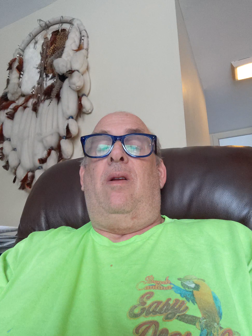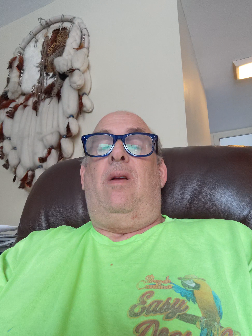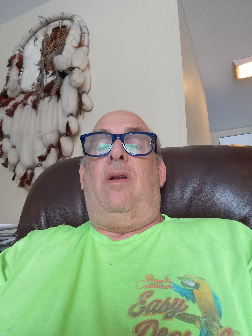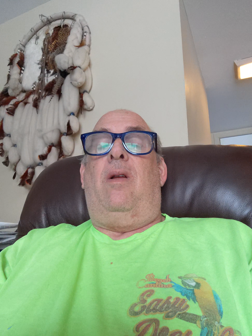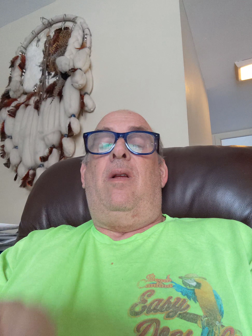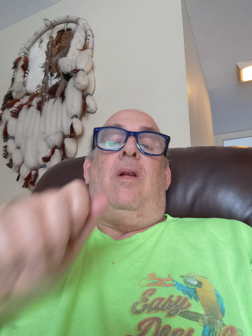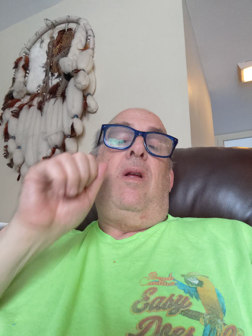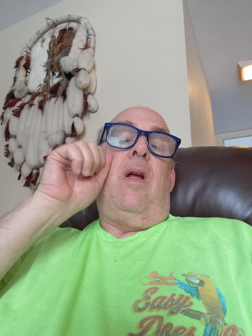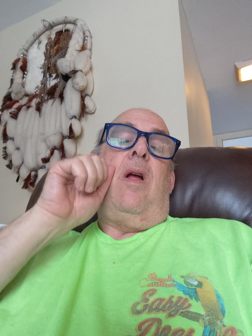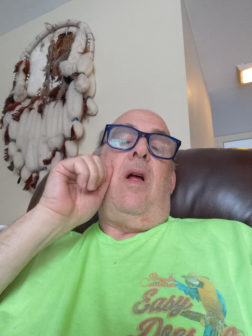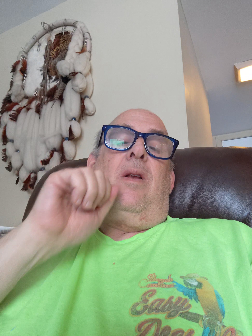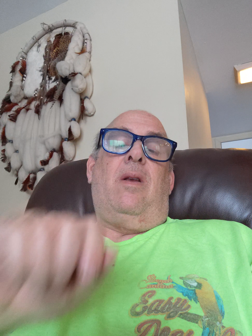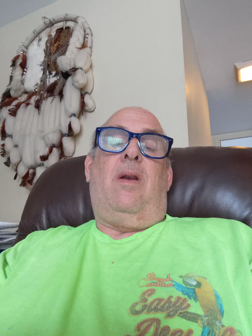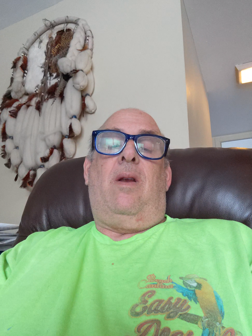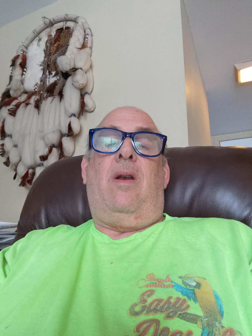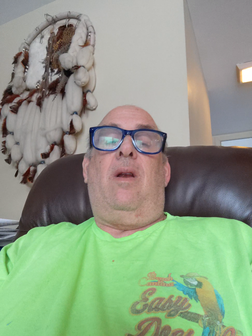aunt